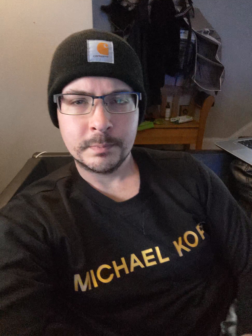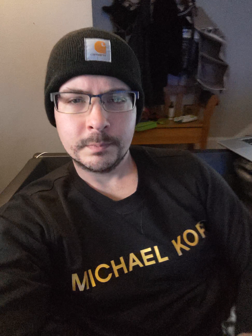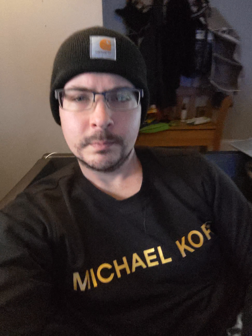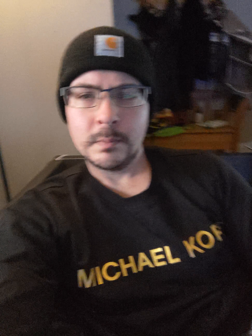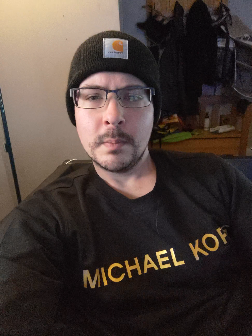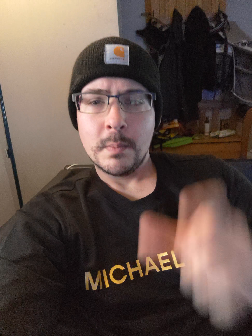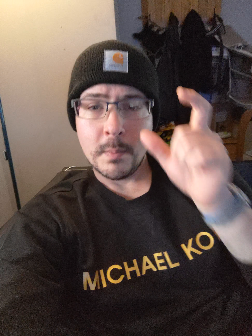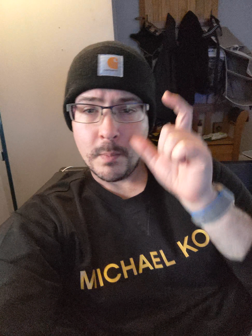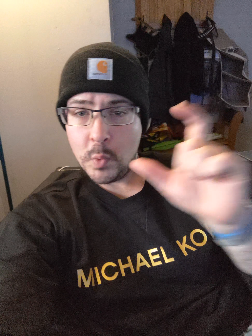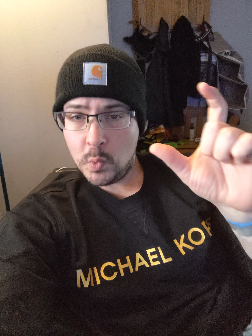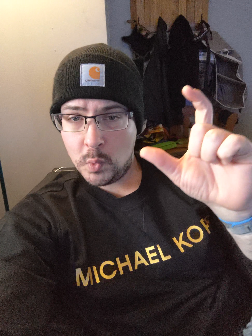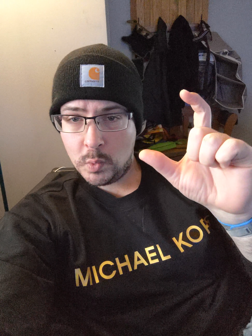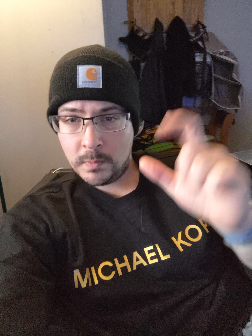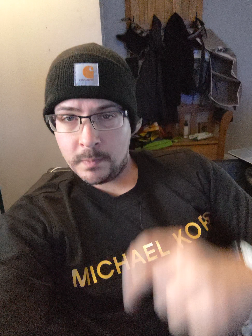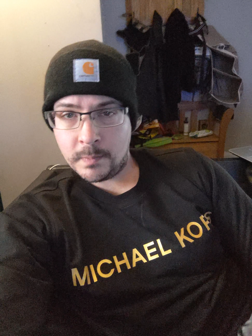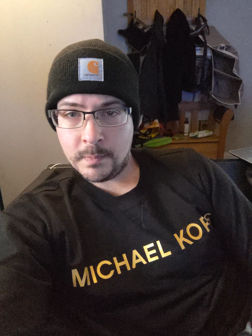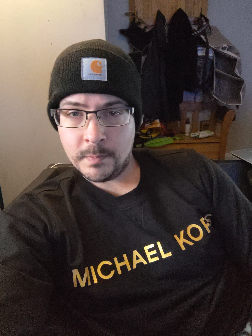moon